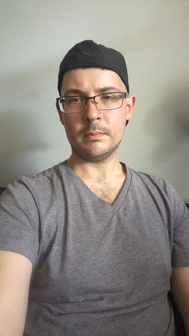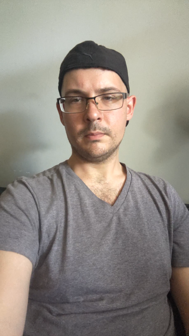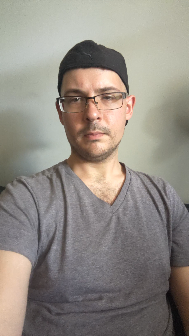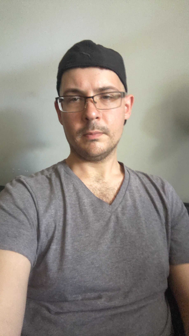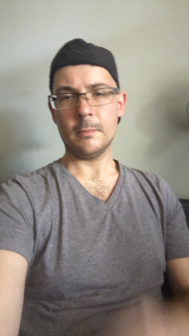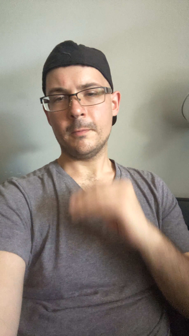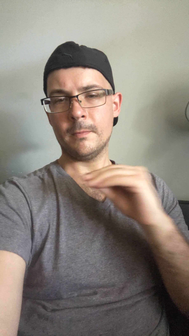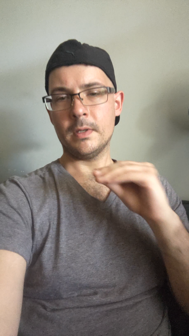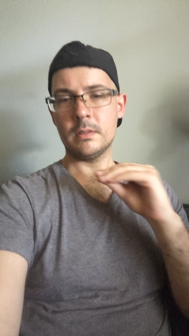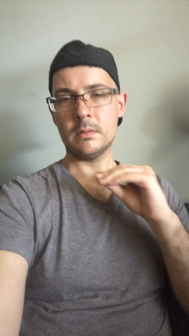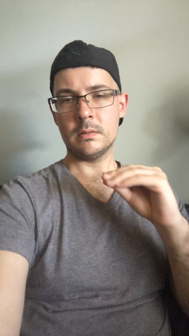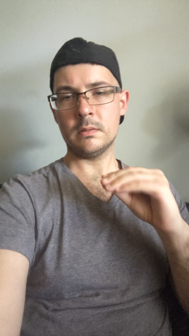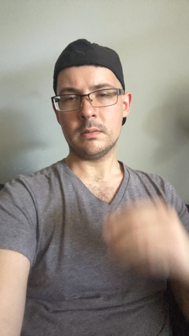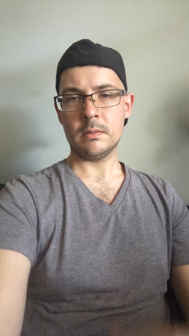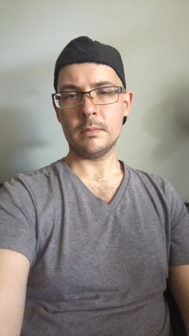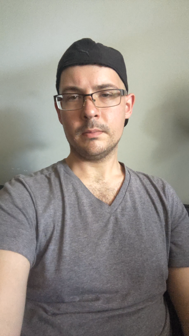fix